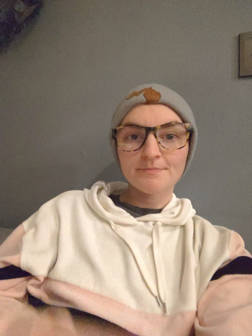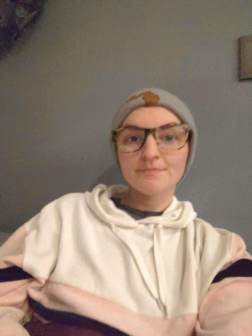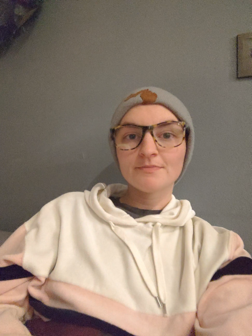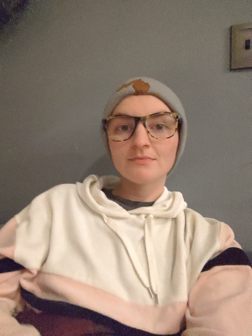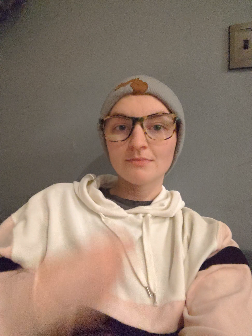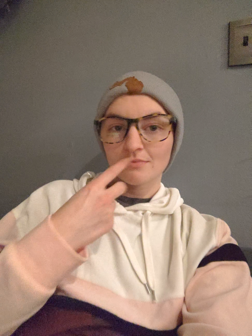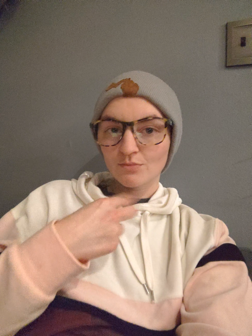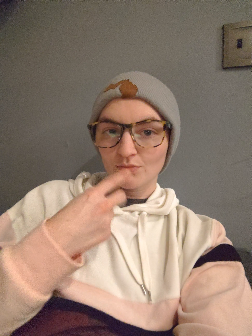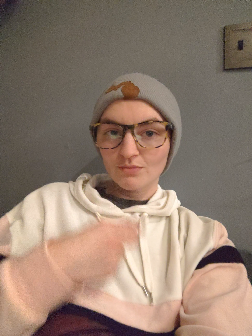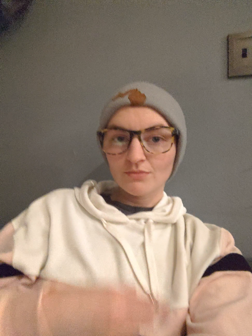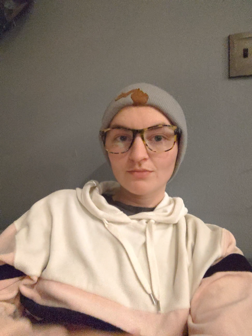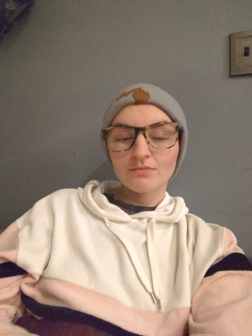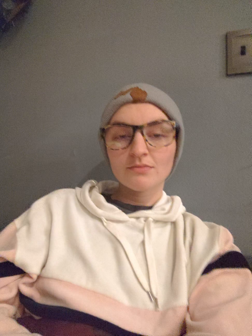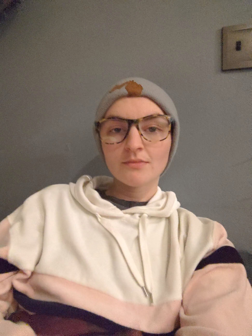lips